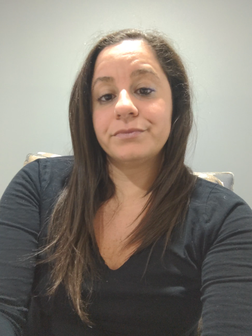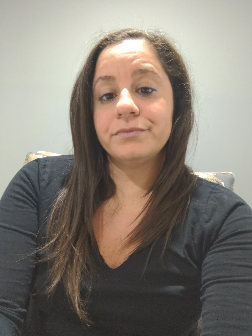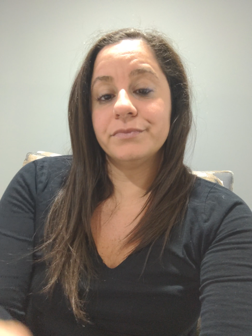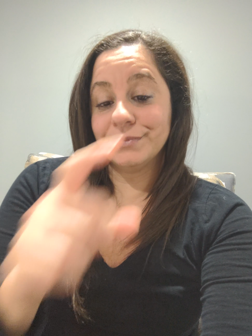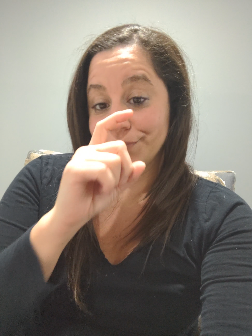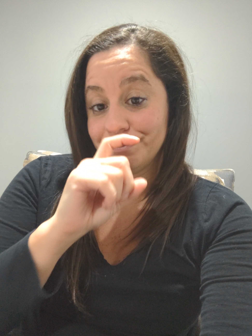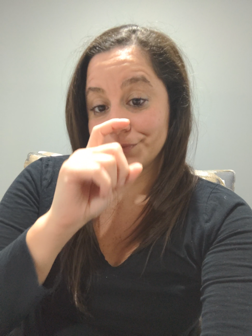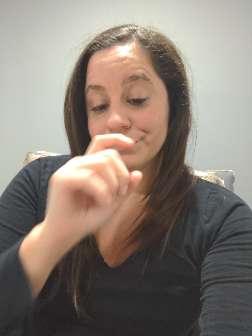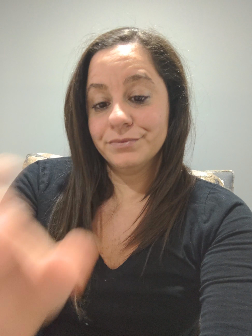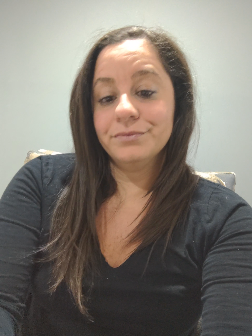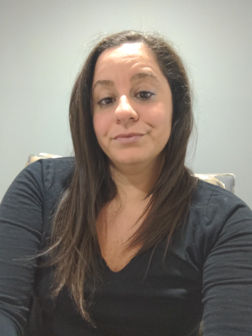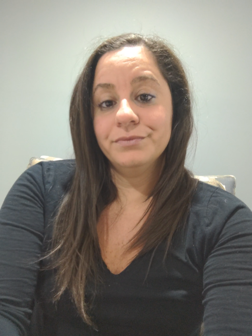doll